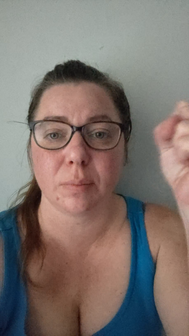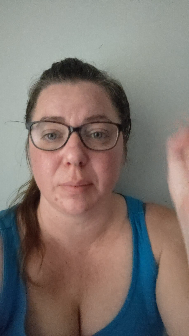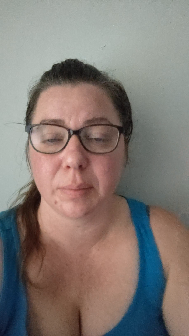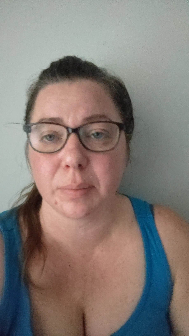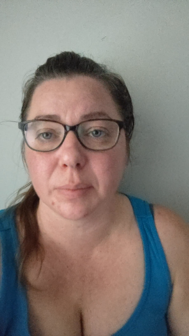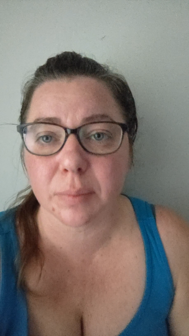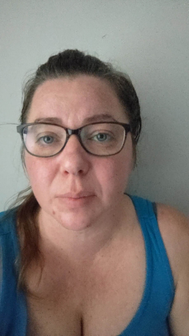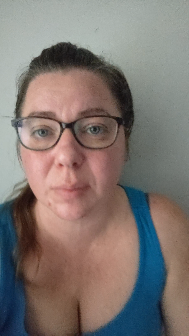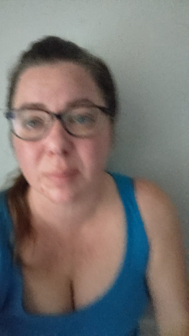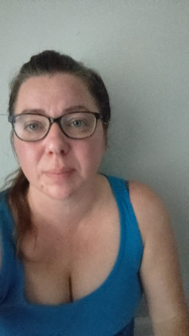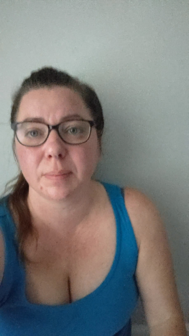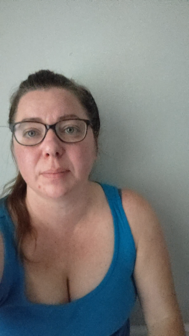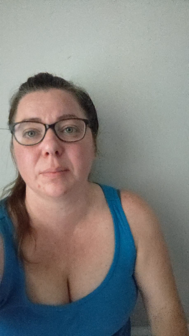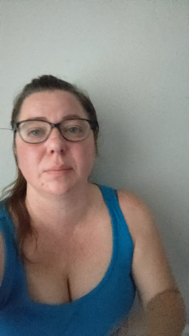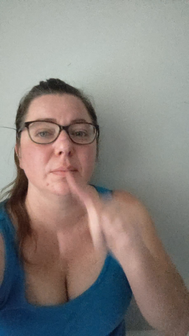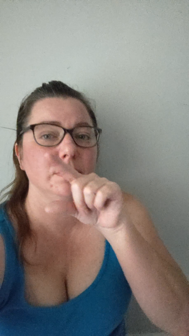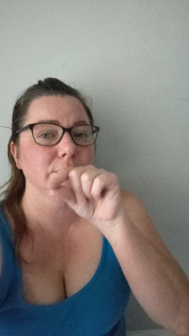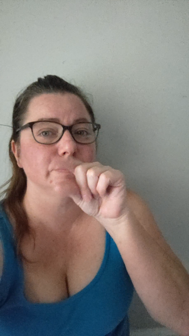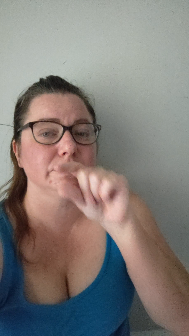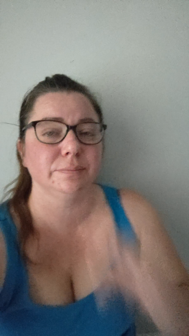chicken